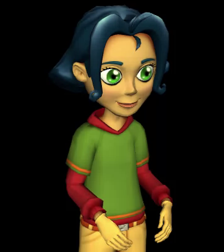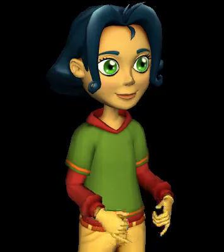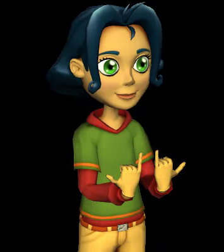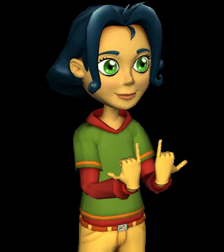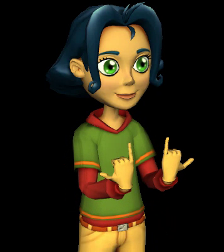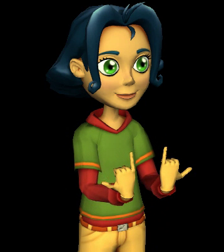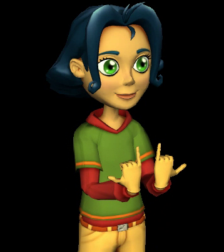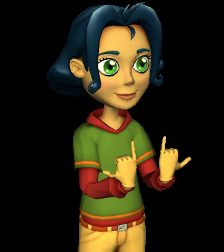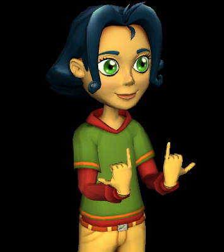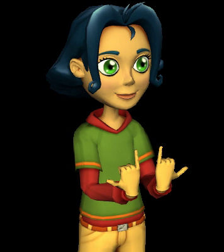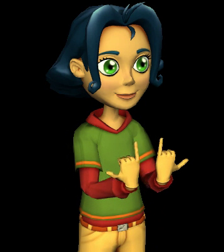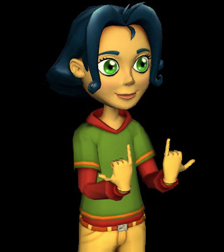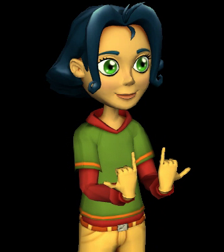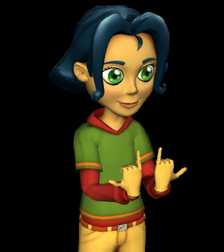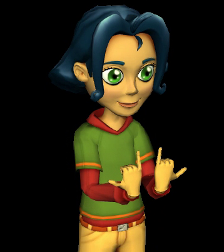يلعب